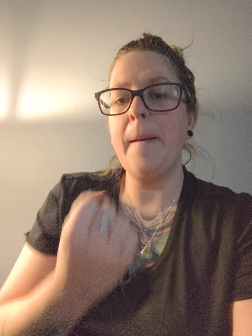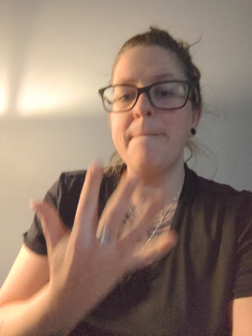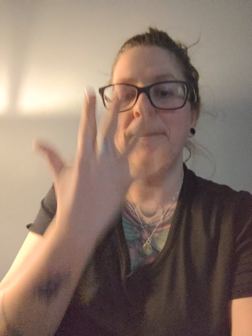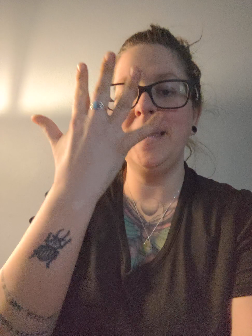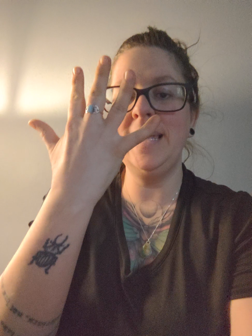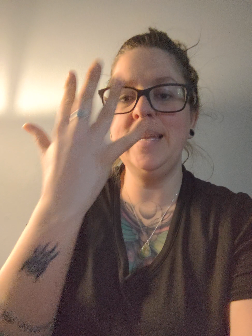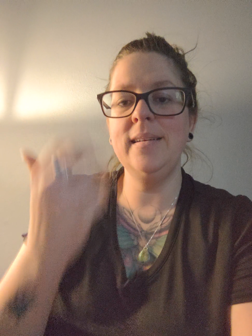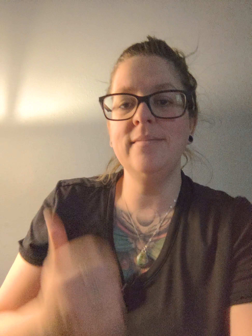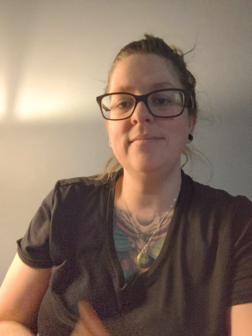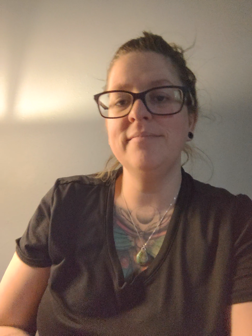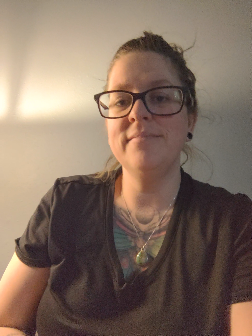mitten